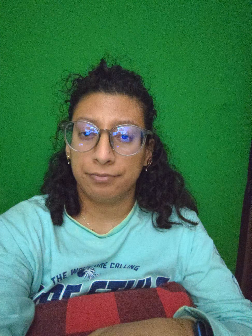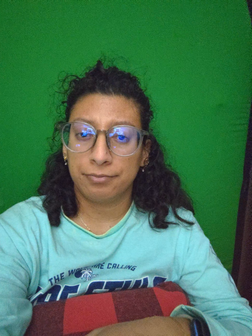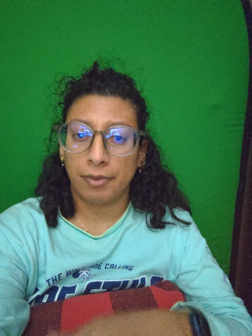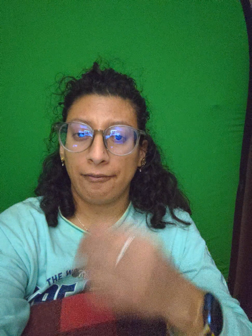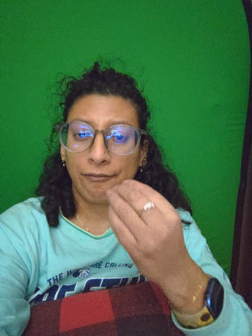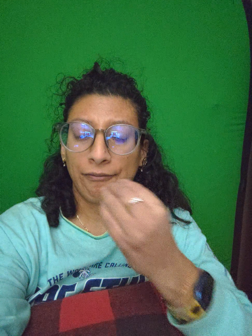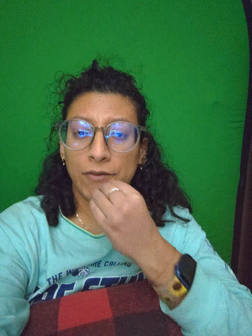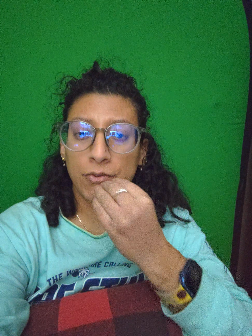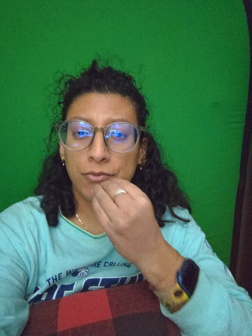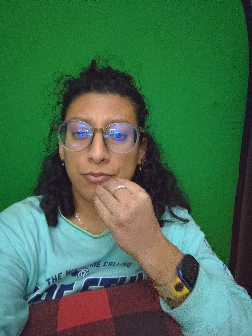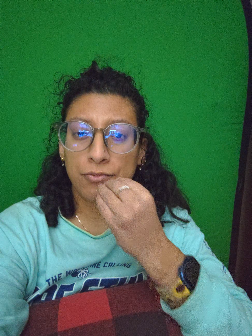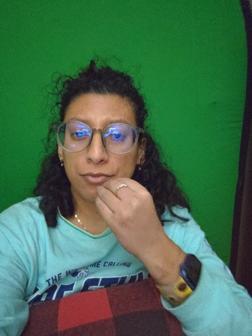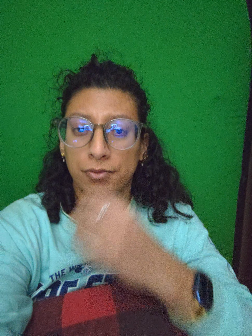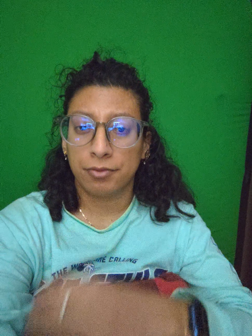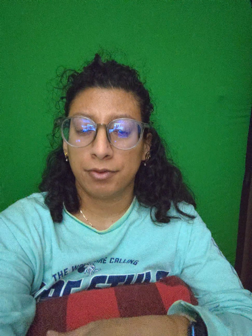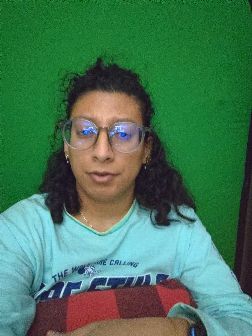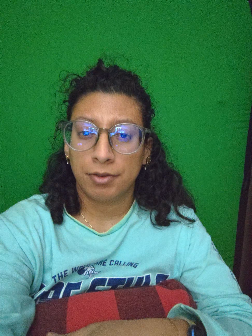food